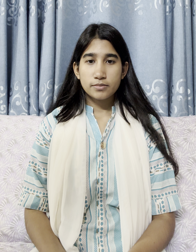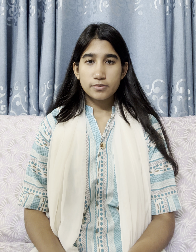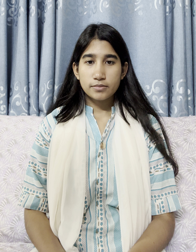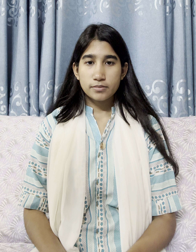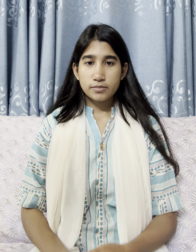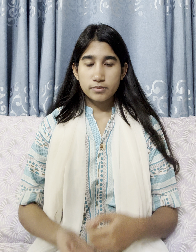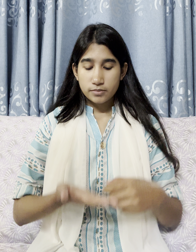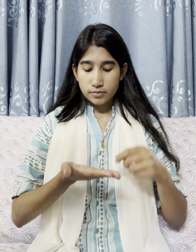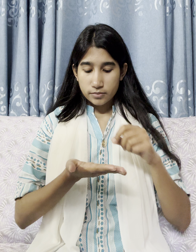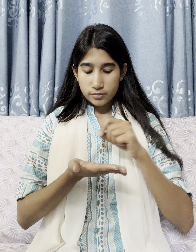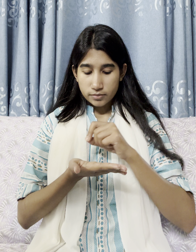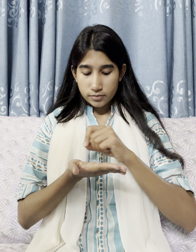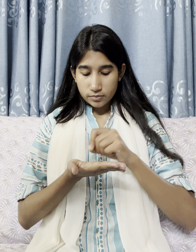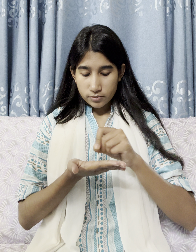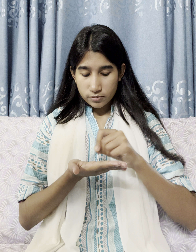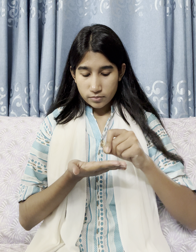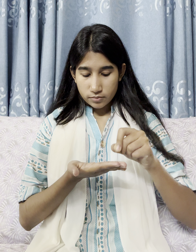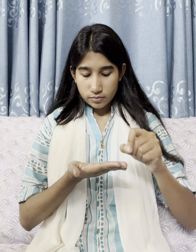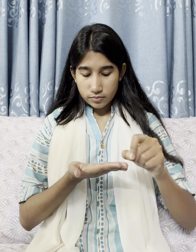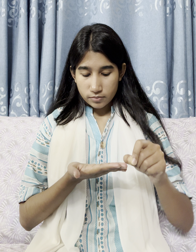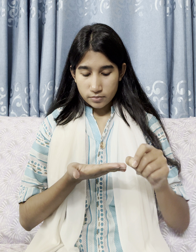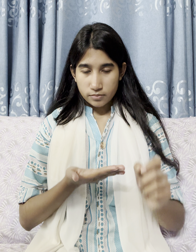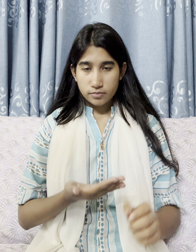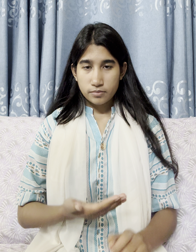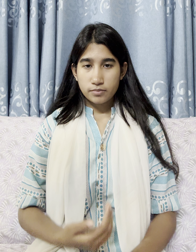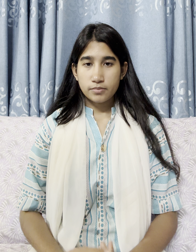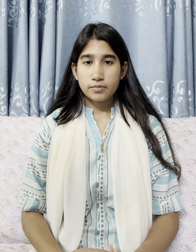লেখা